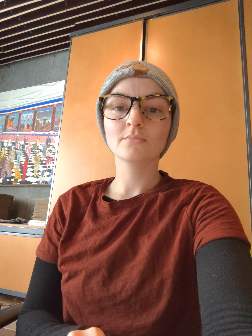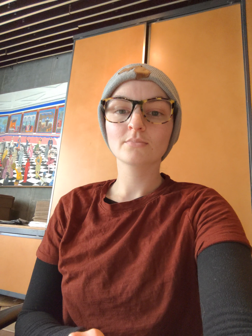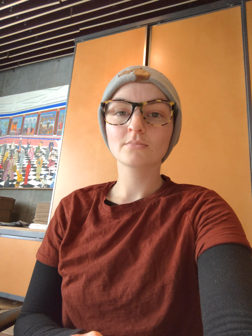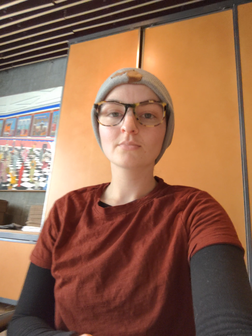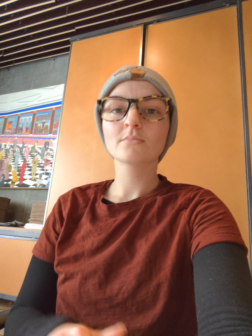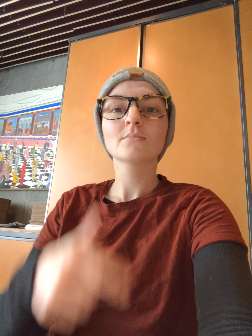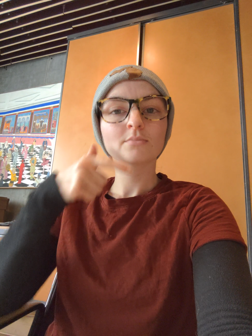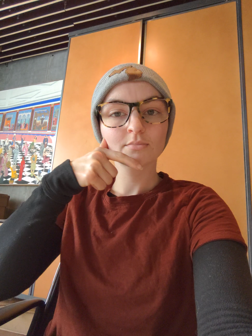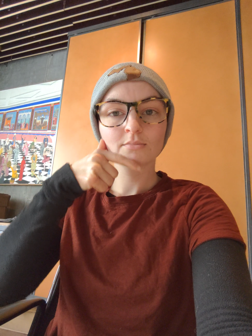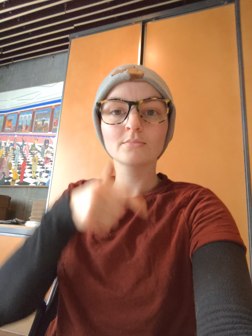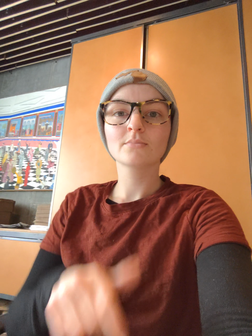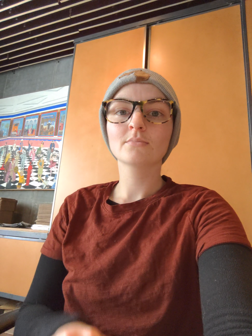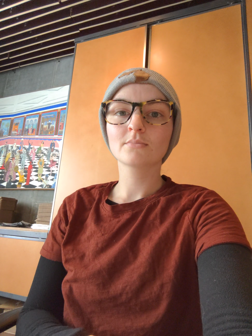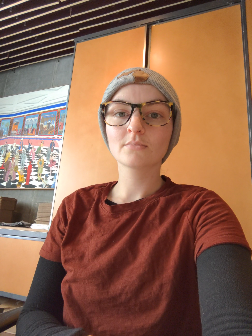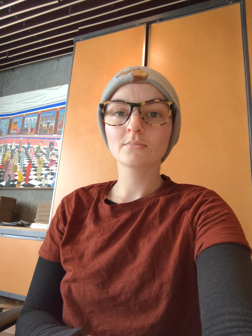radio